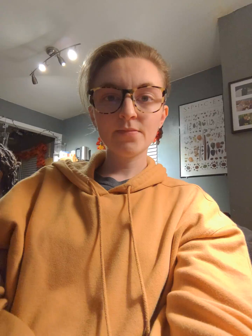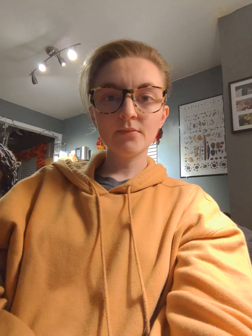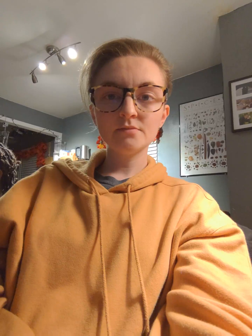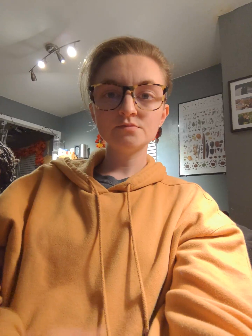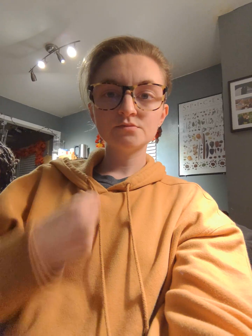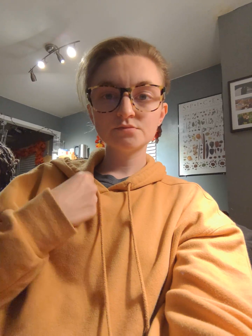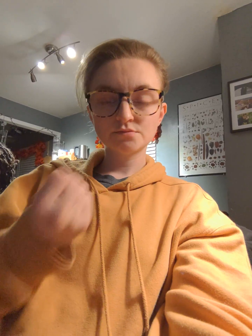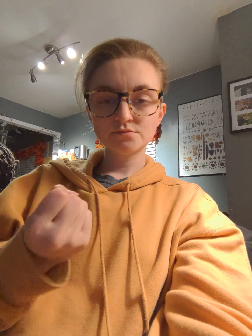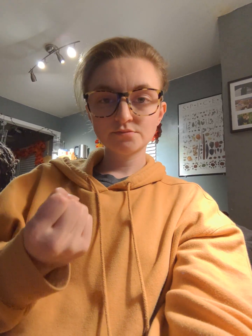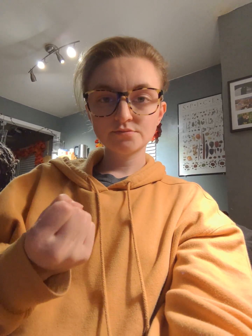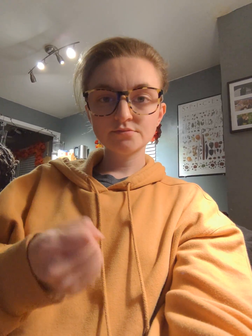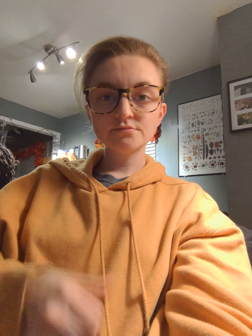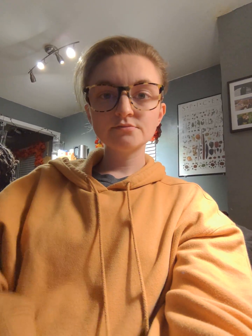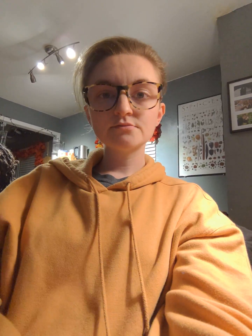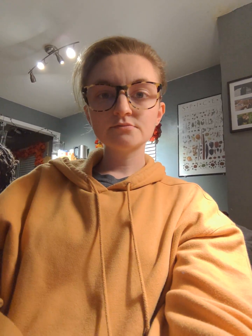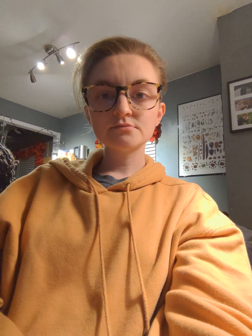drive